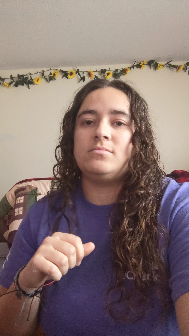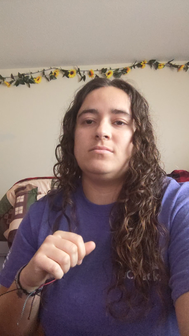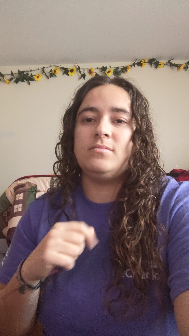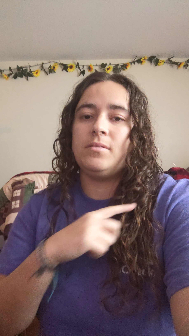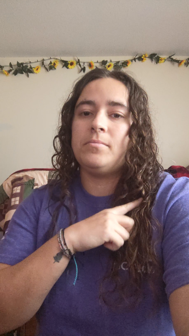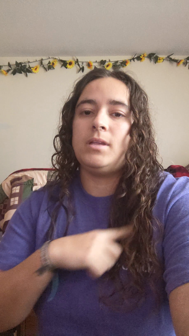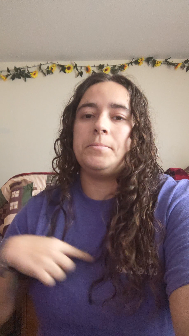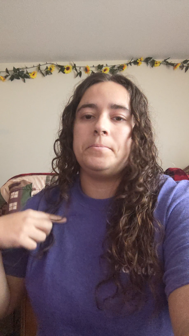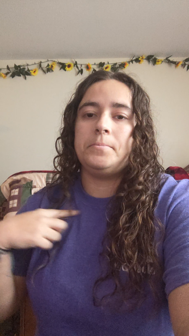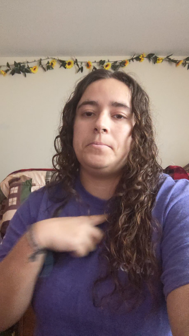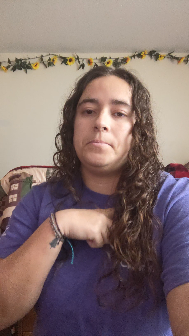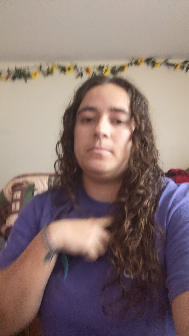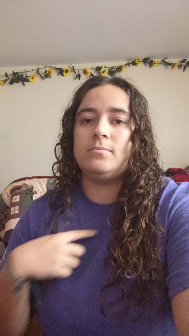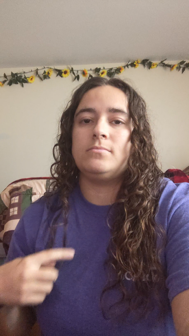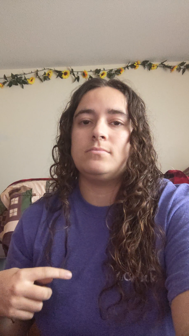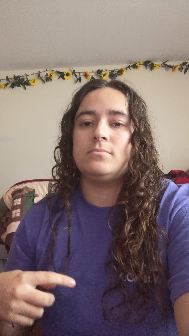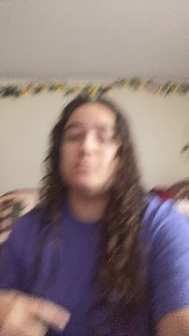bib